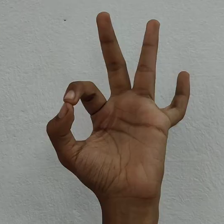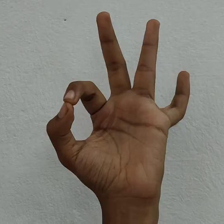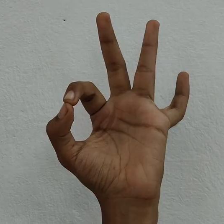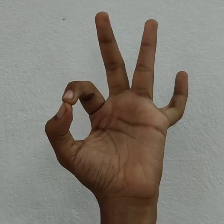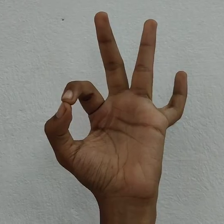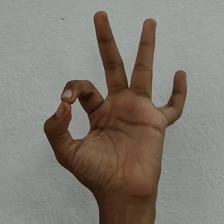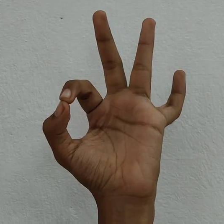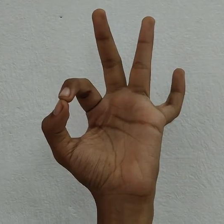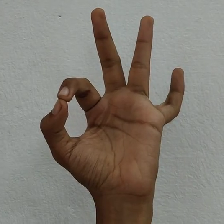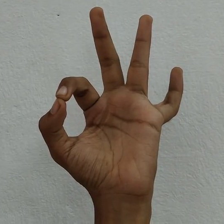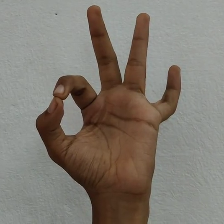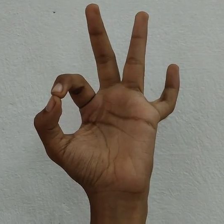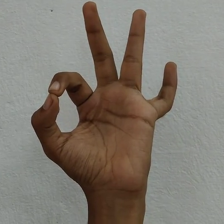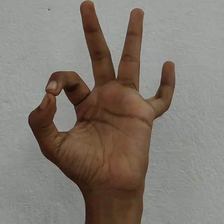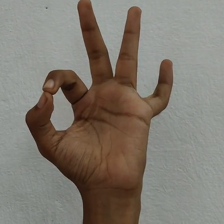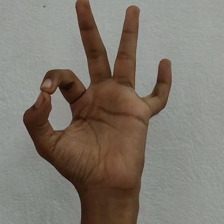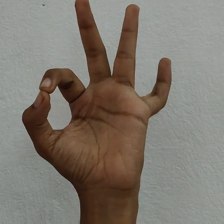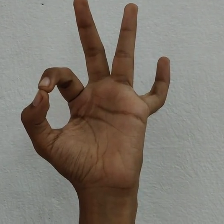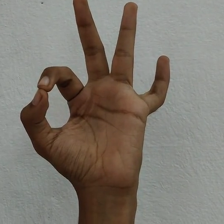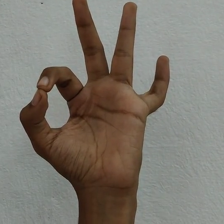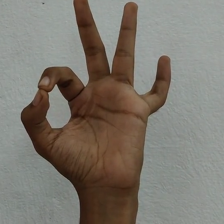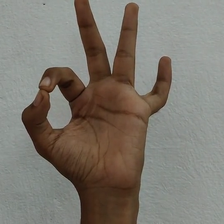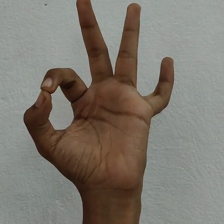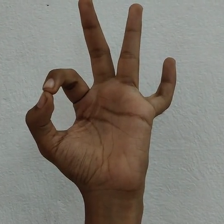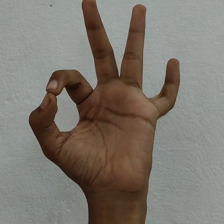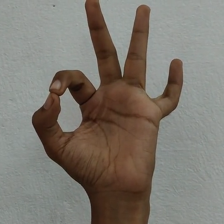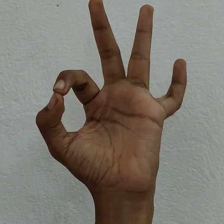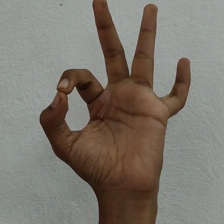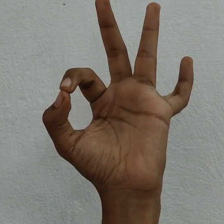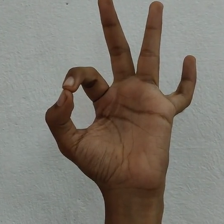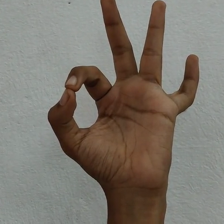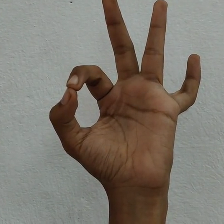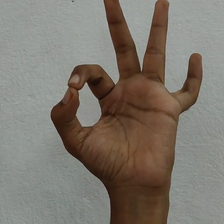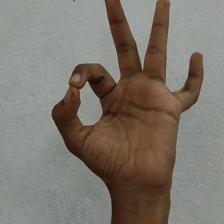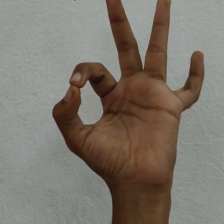ഒ